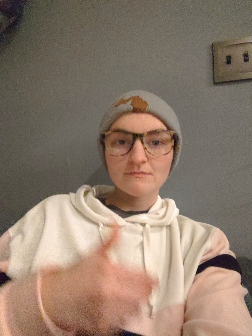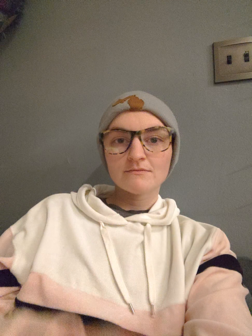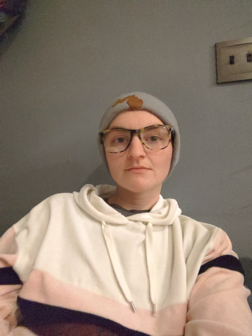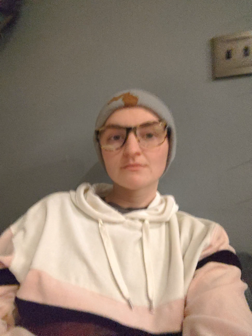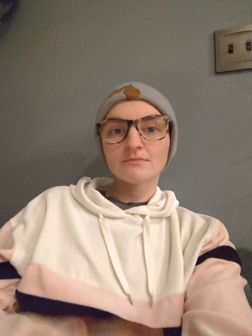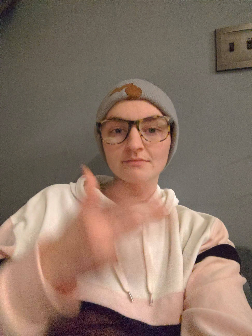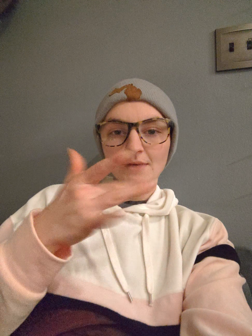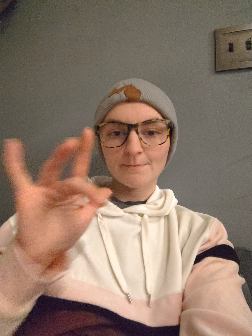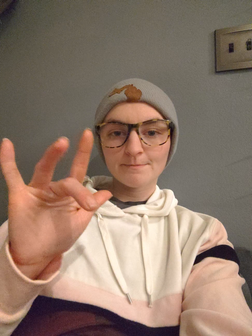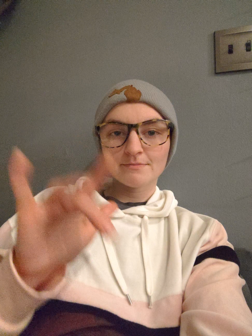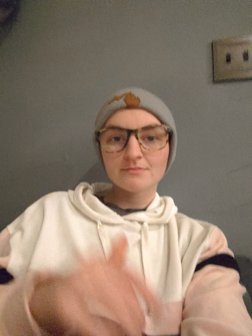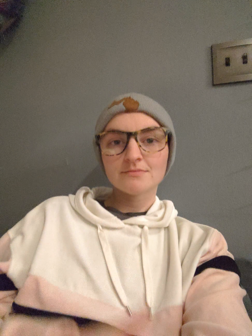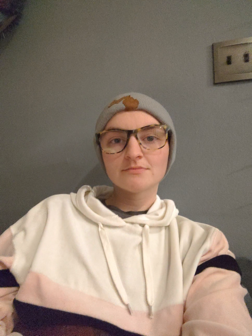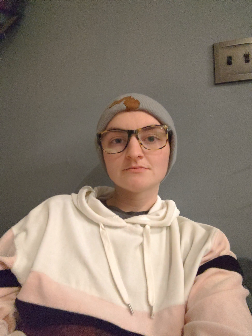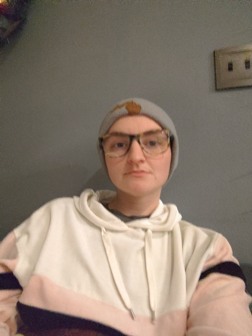empty